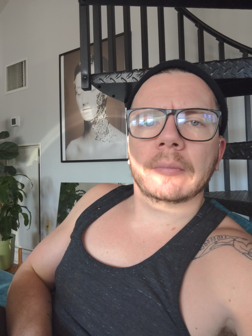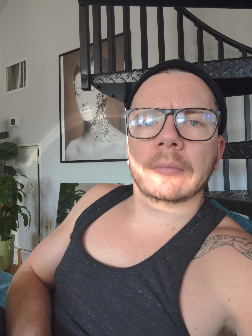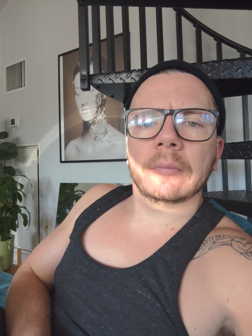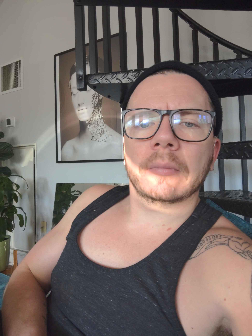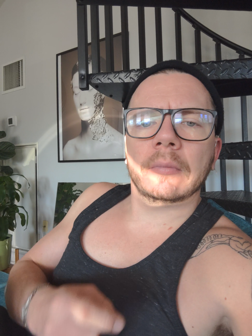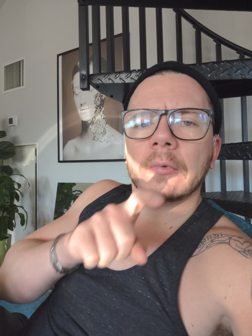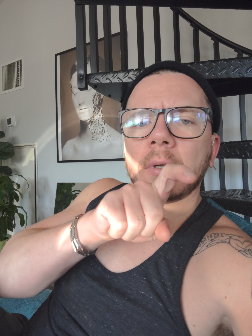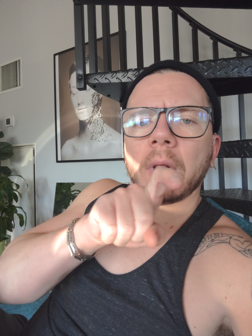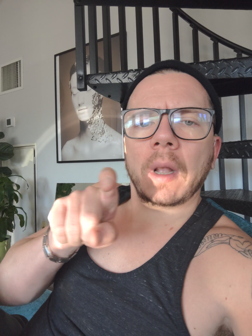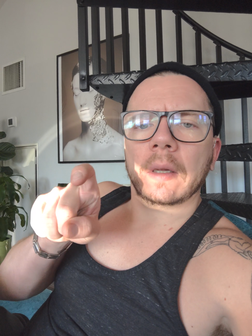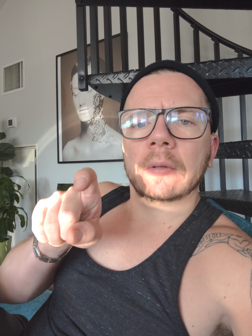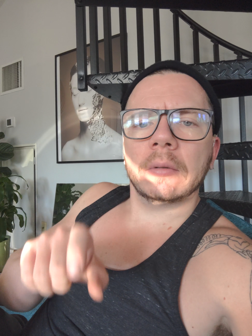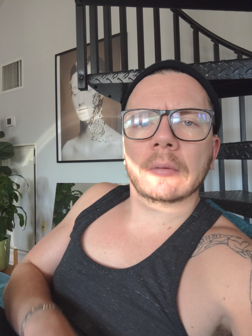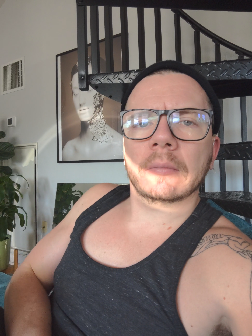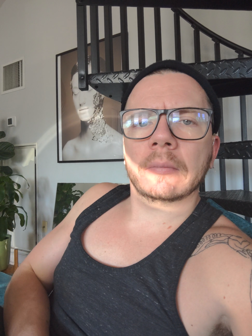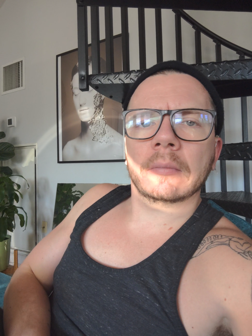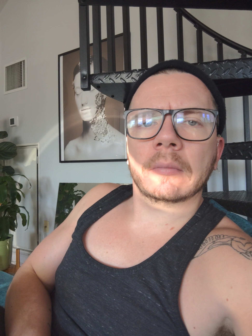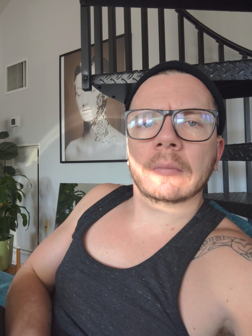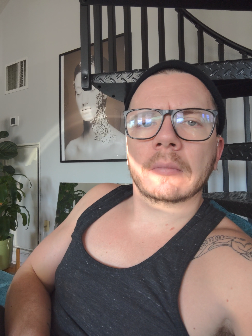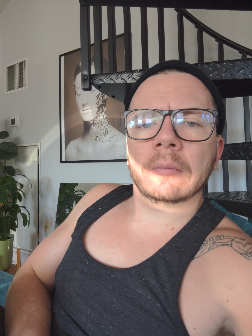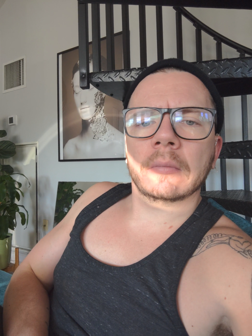closet